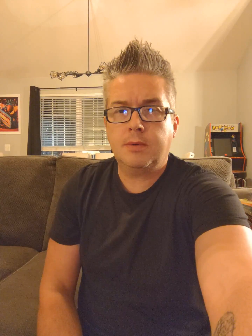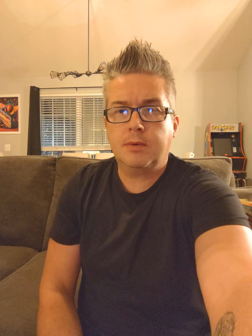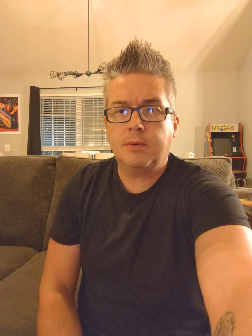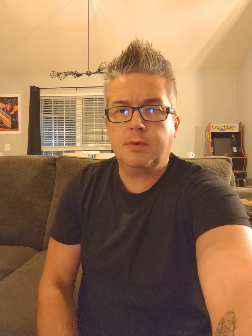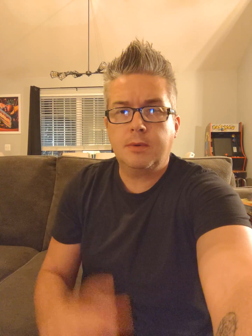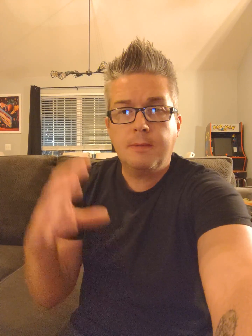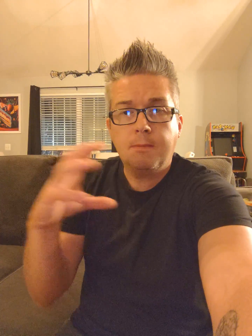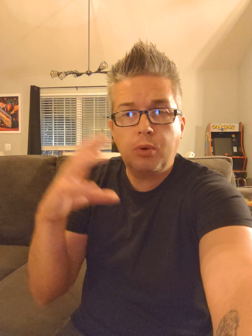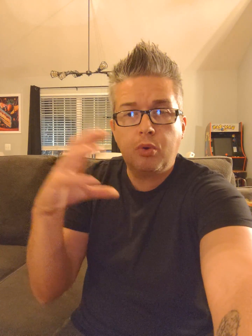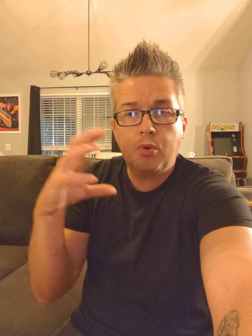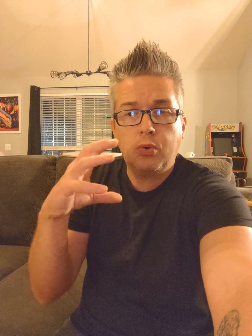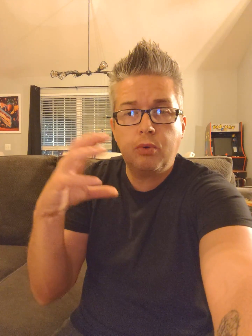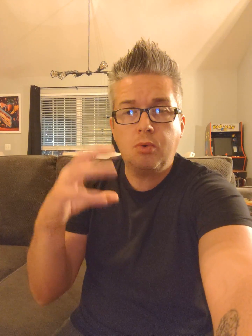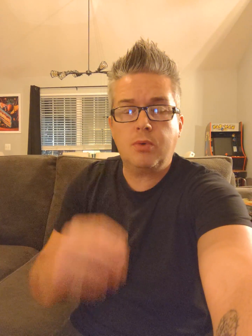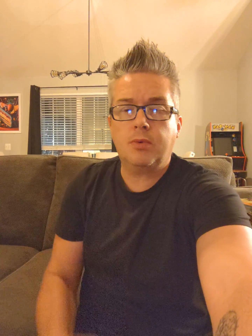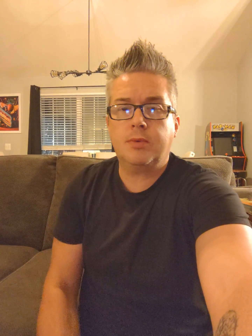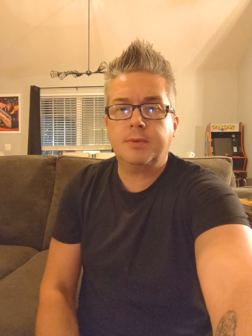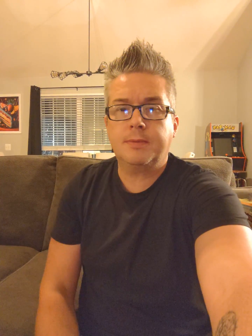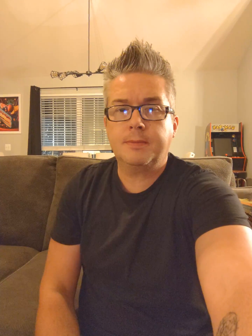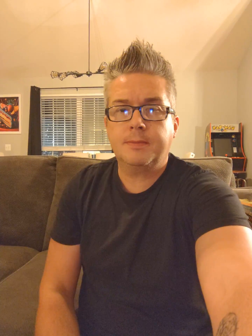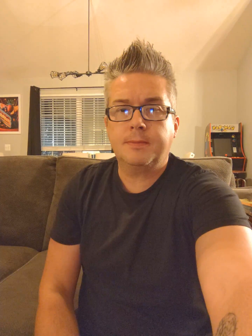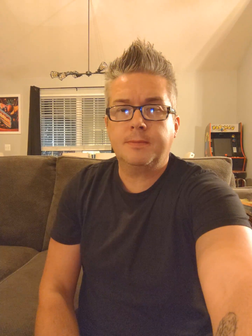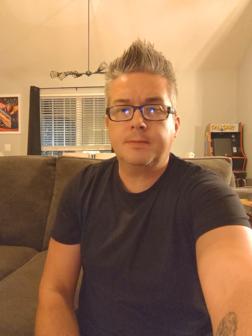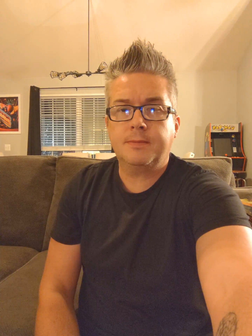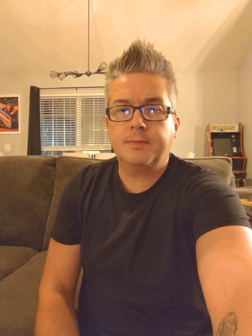ball